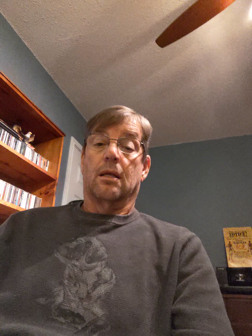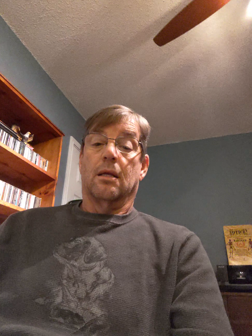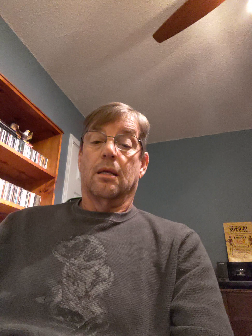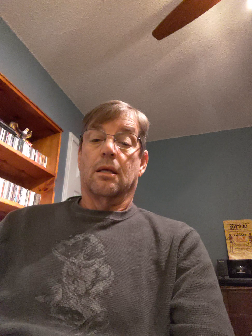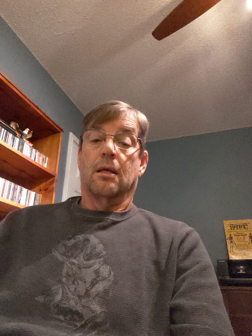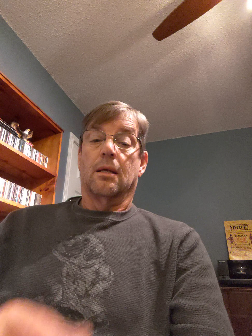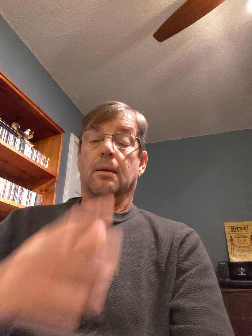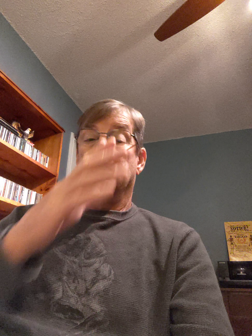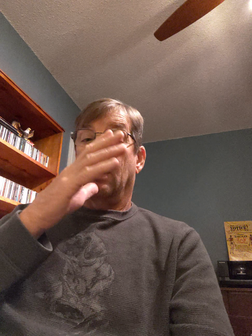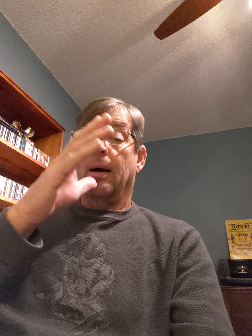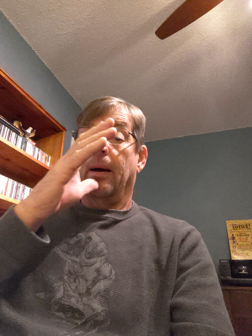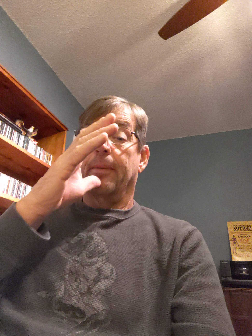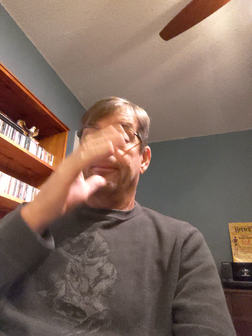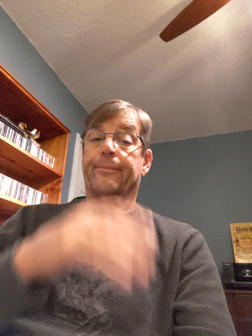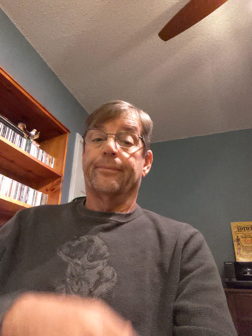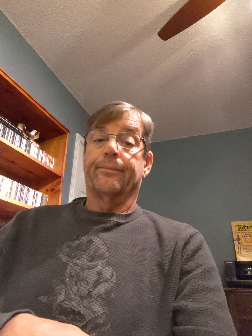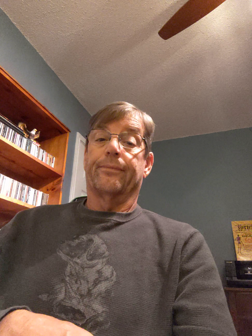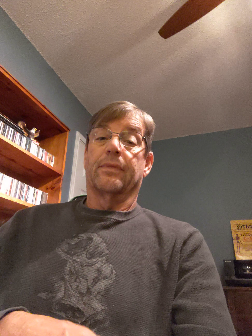mom